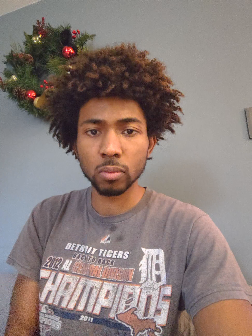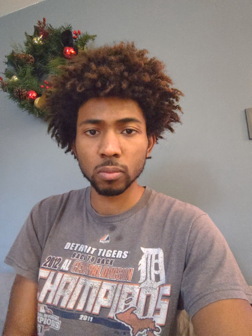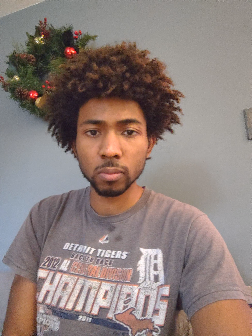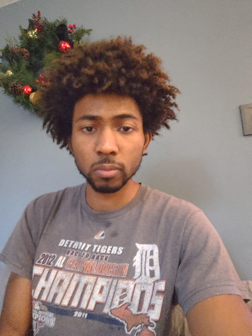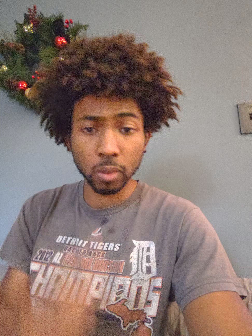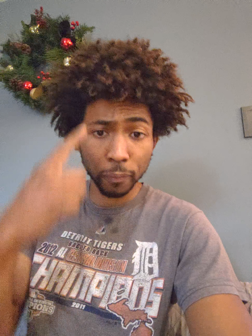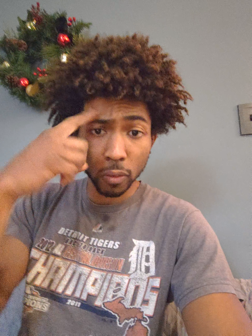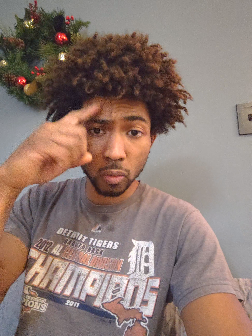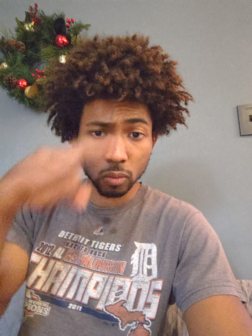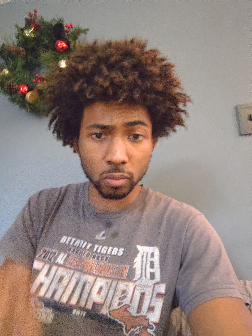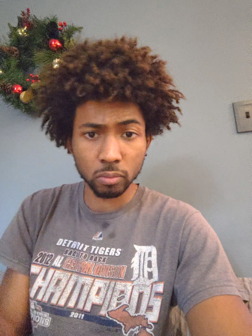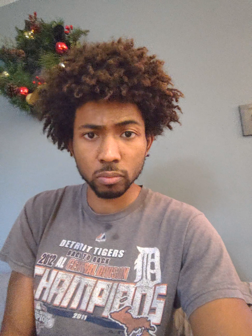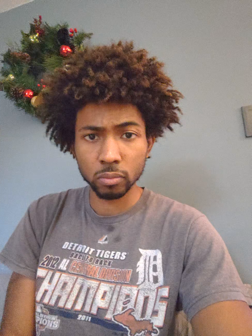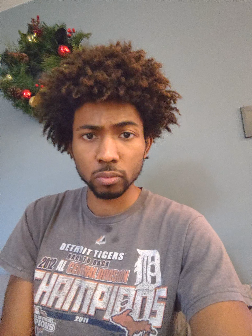for